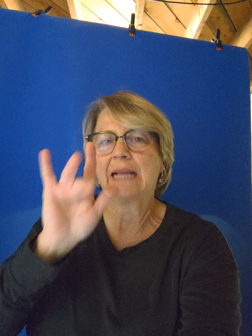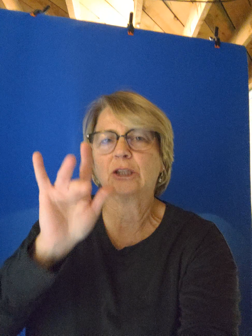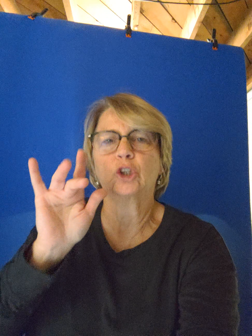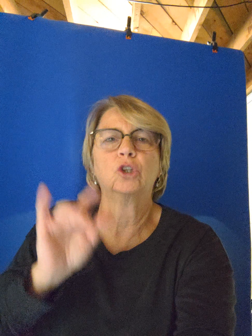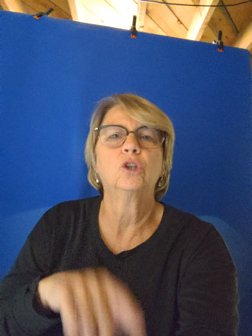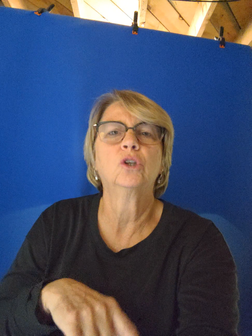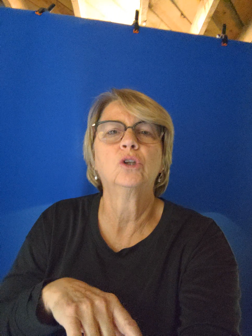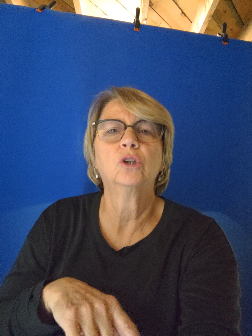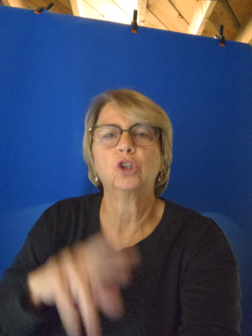touch